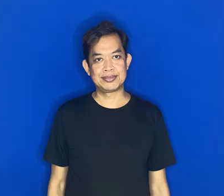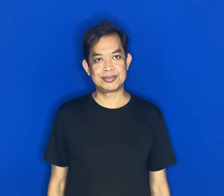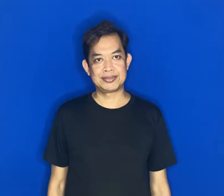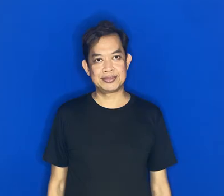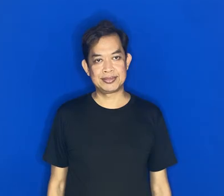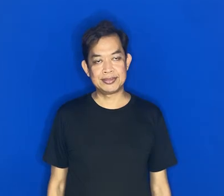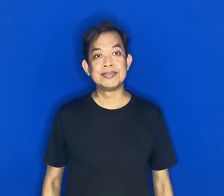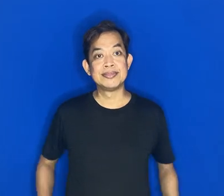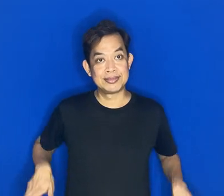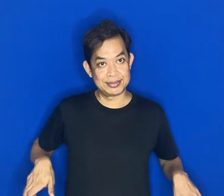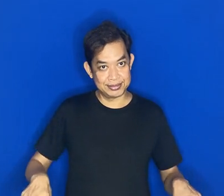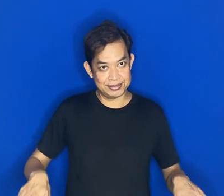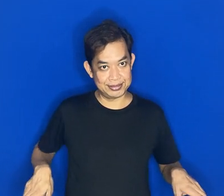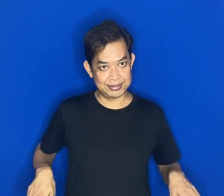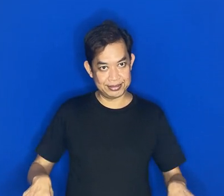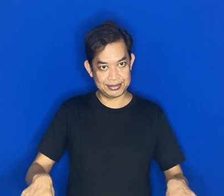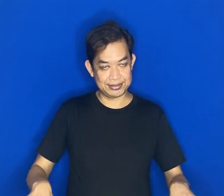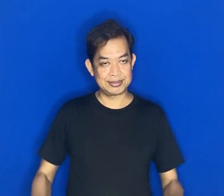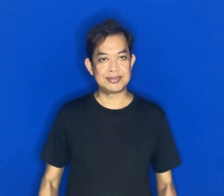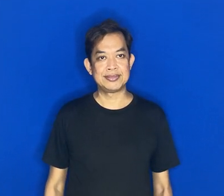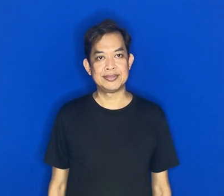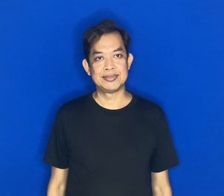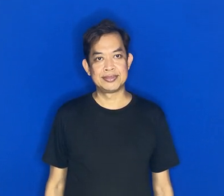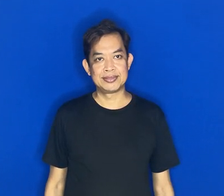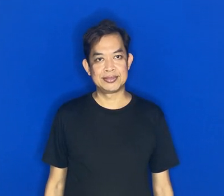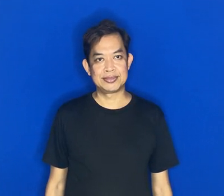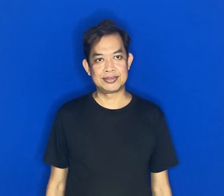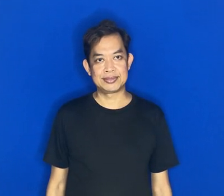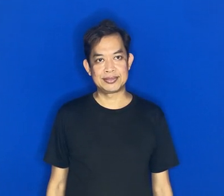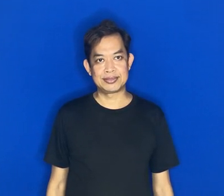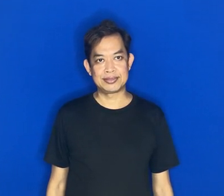weelchair person